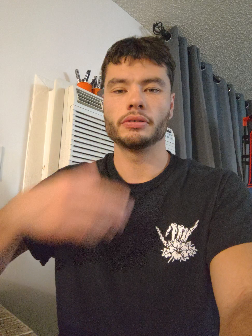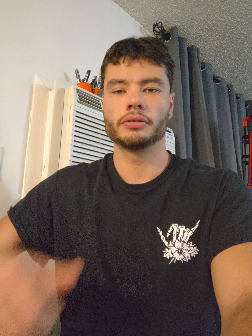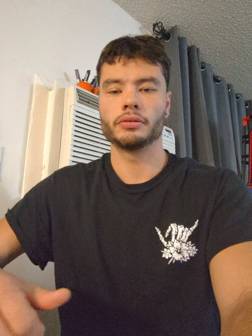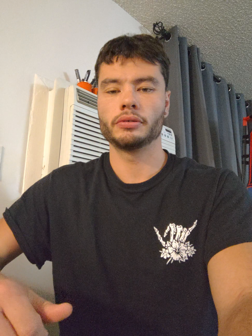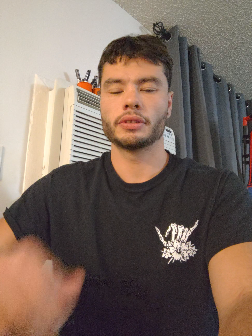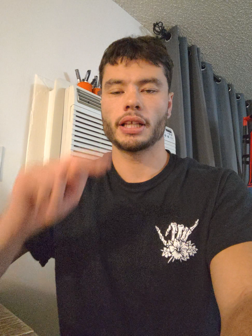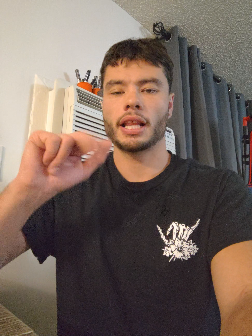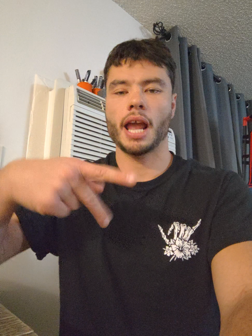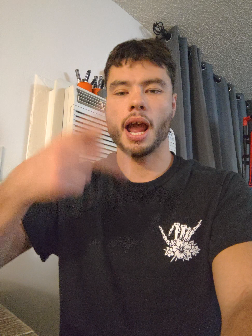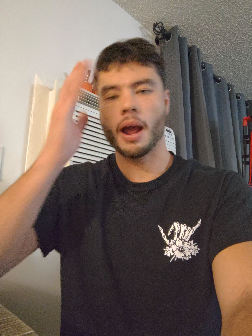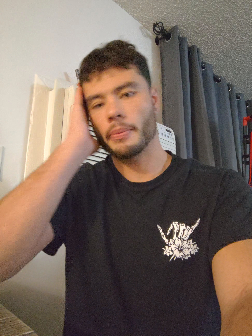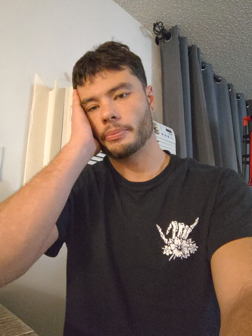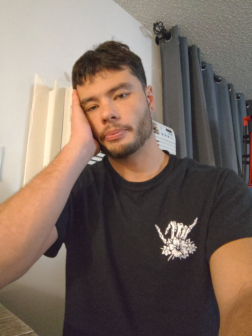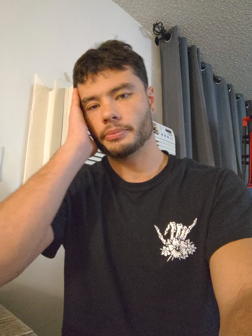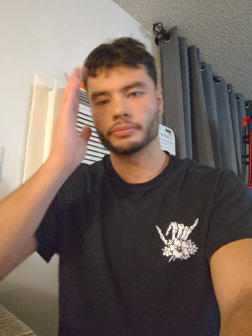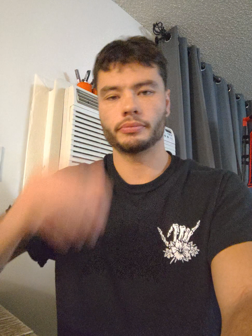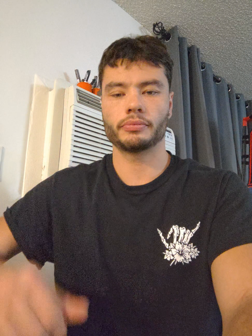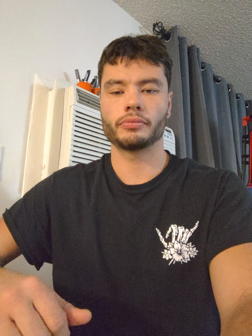nap